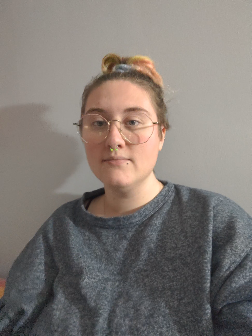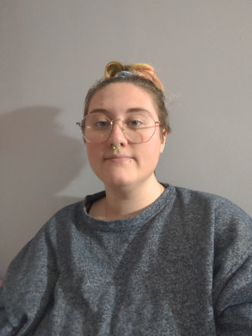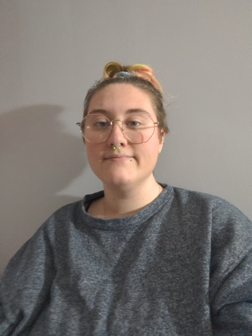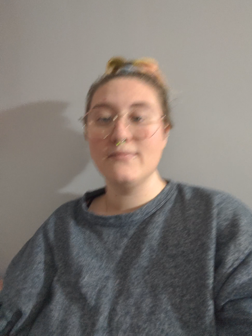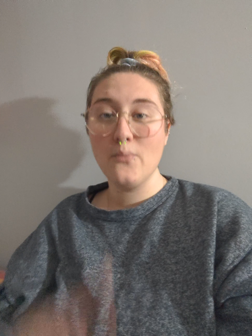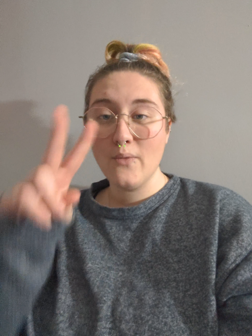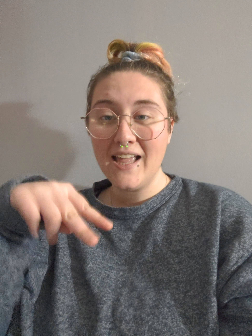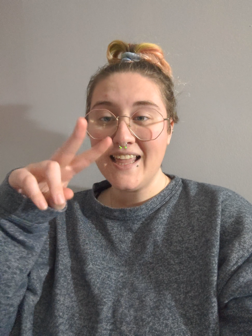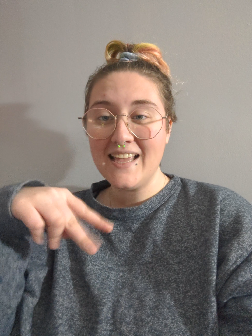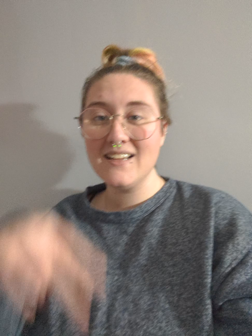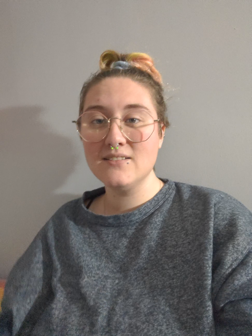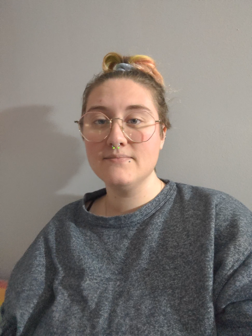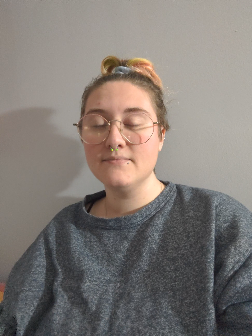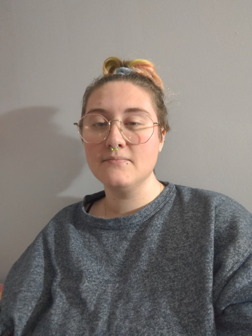read